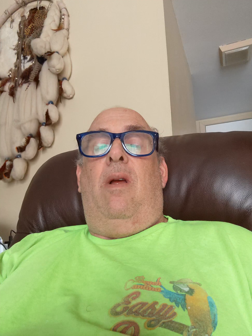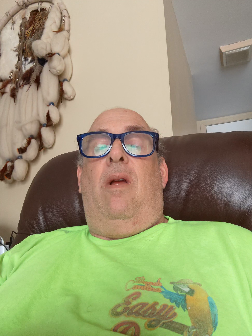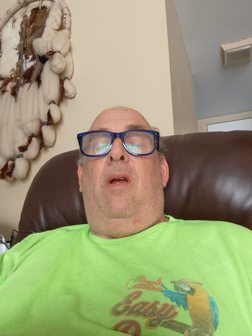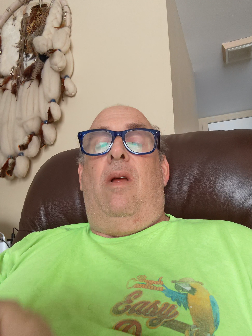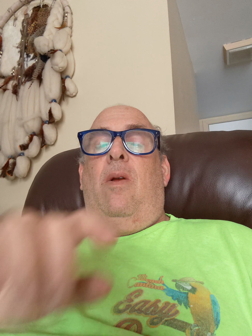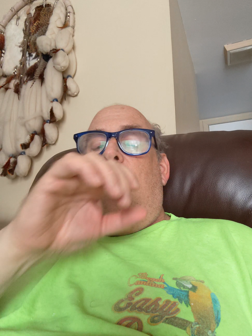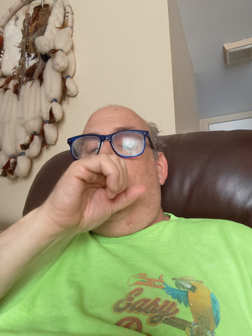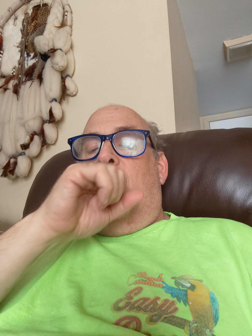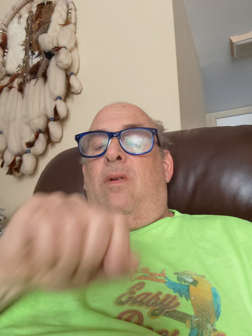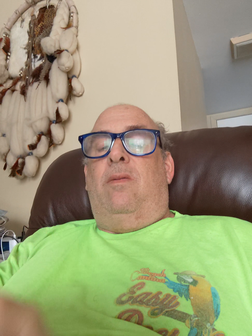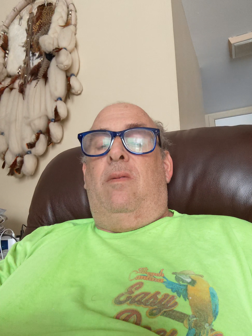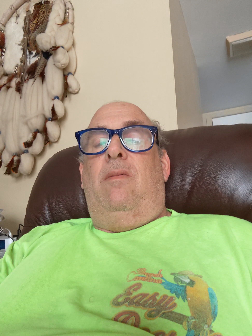orange